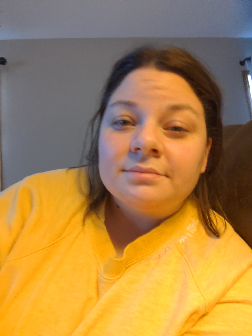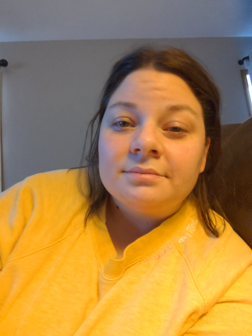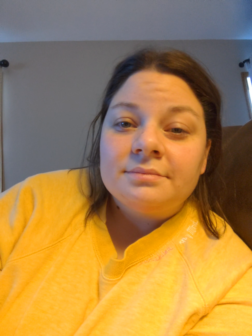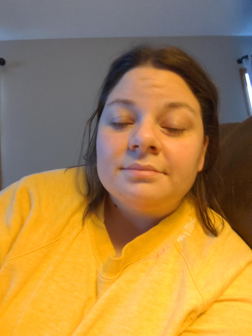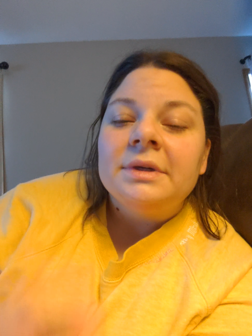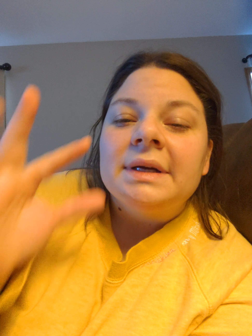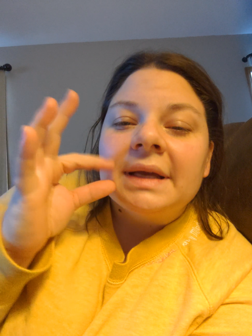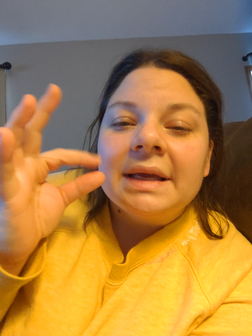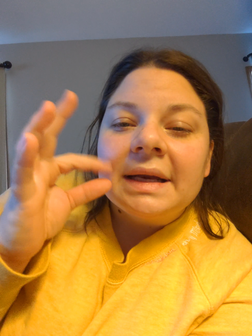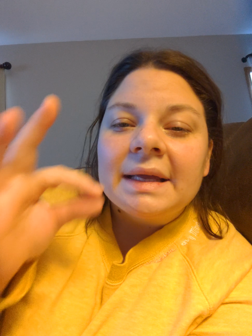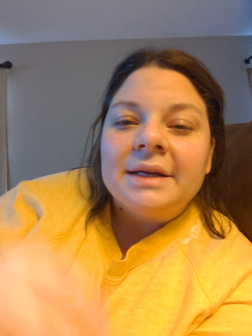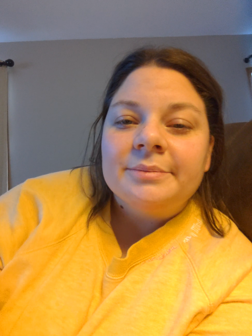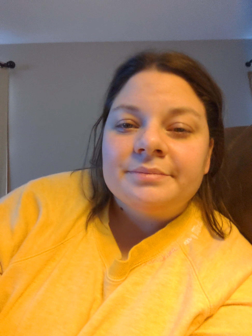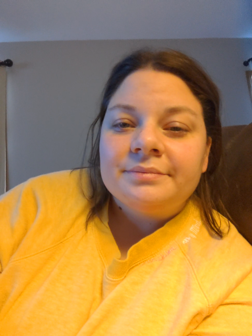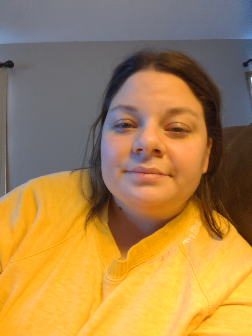kitty